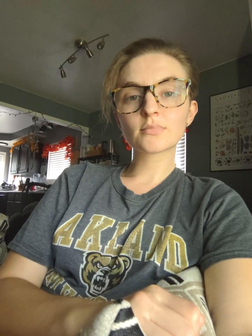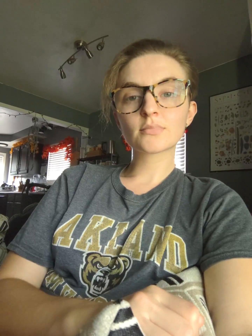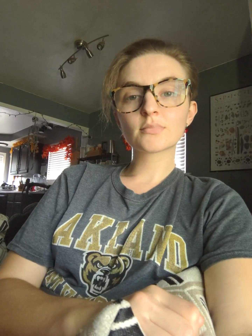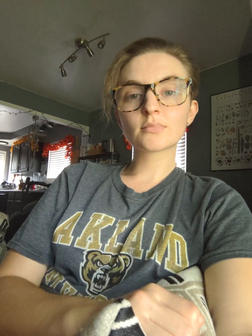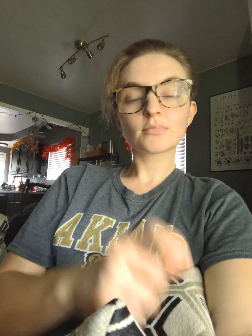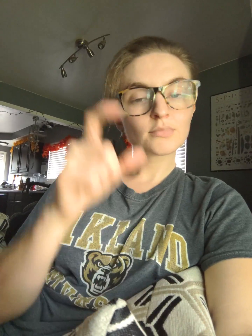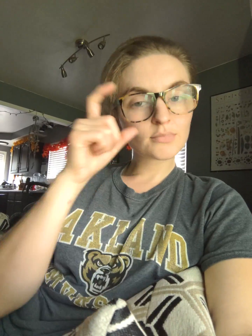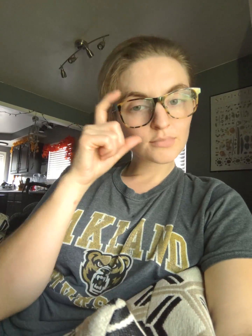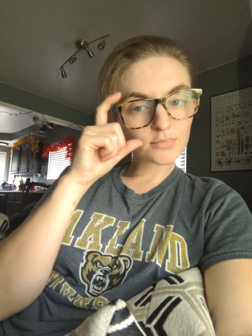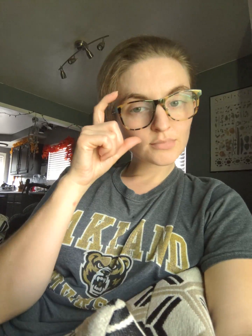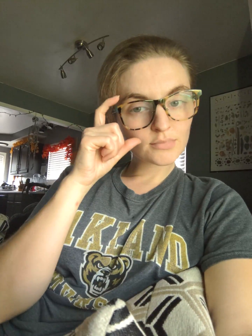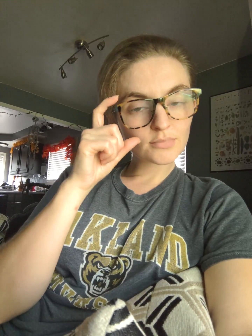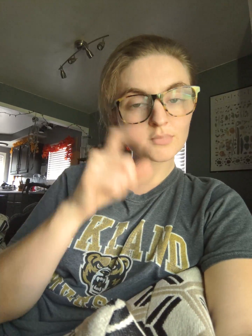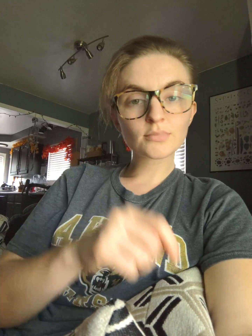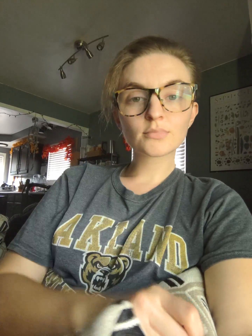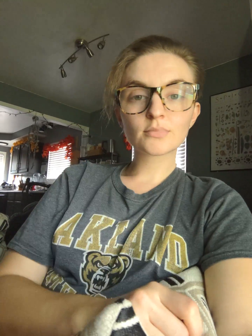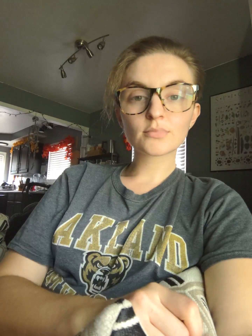glasses